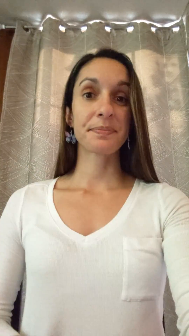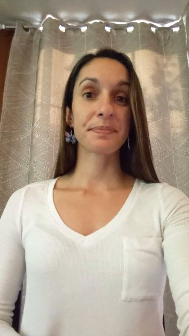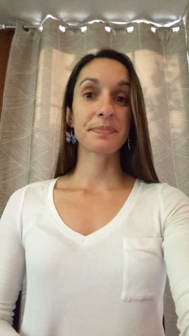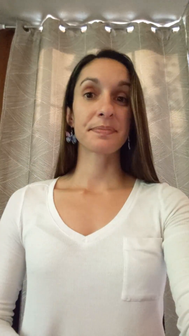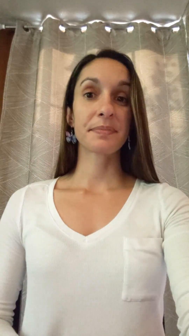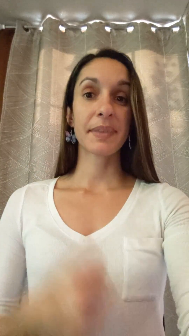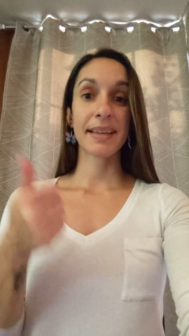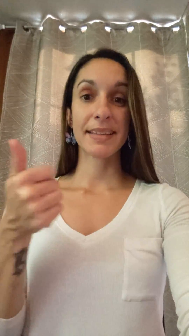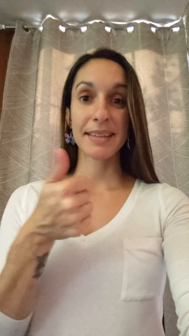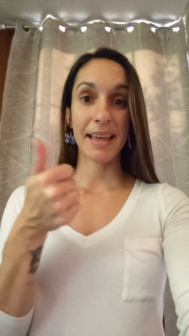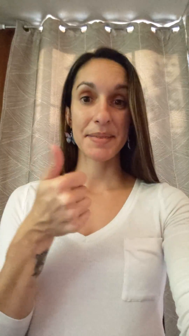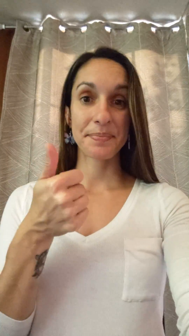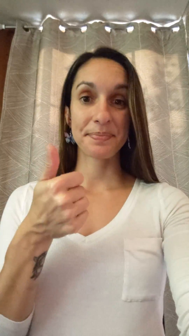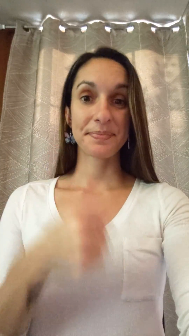game